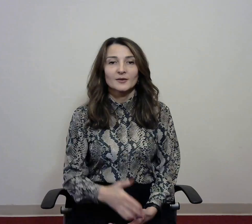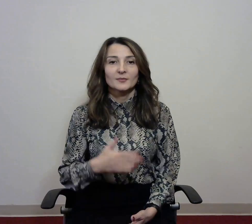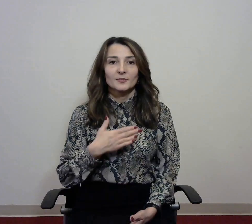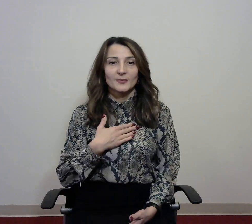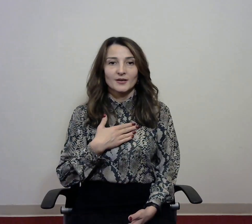mən